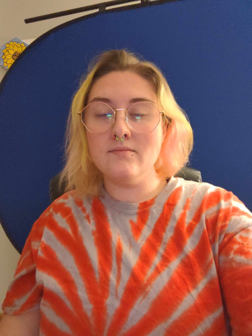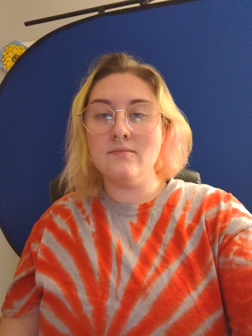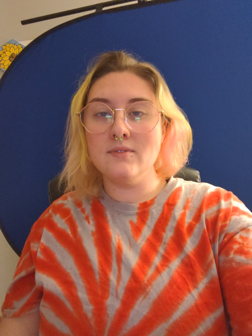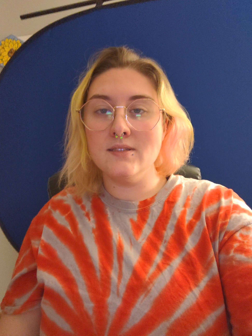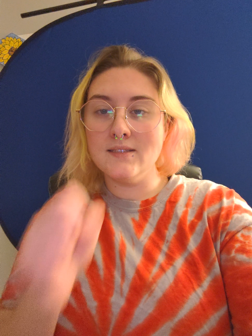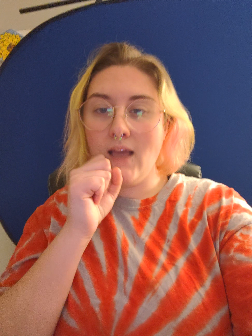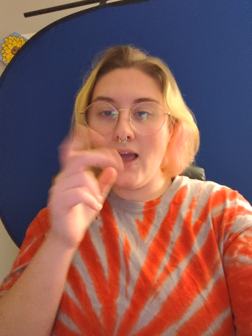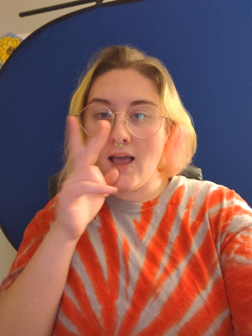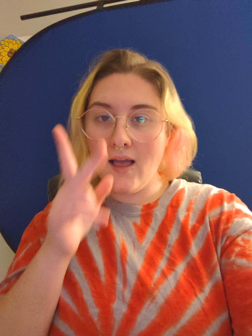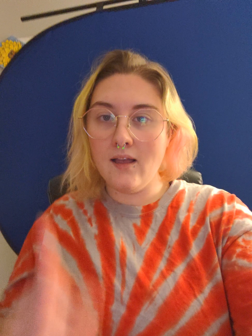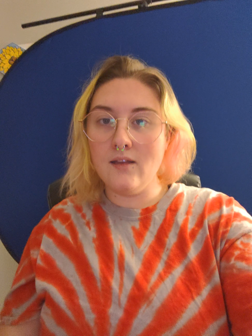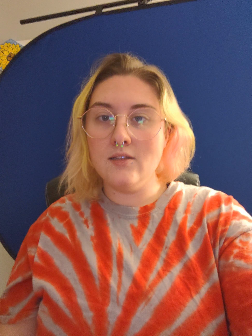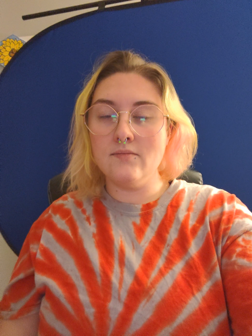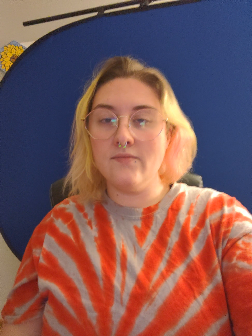snack